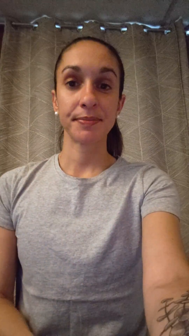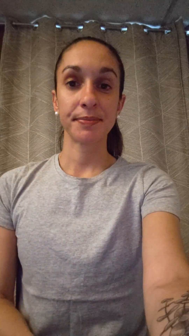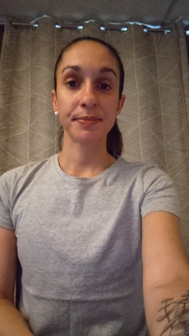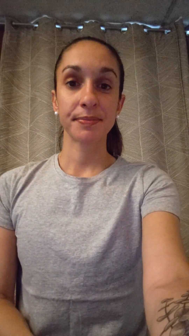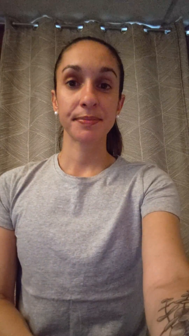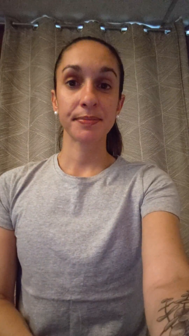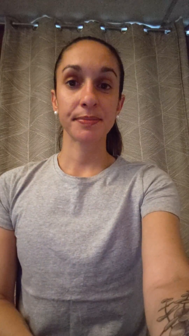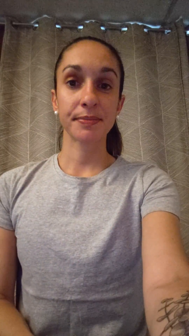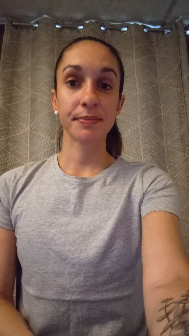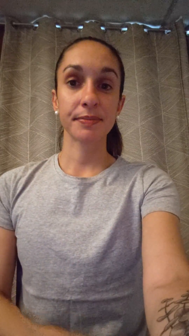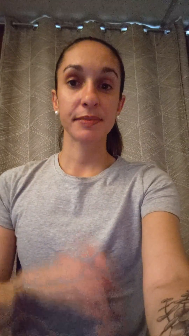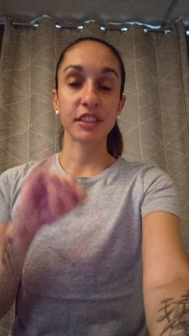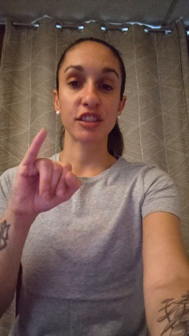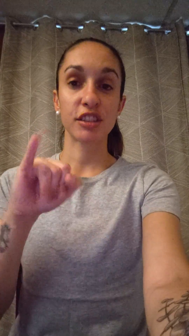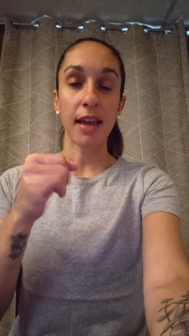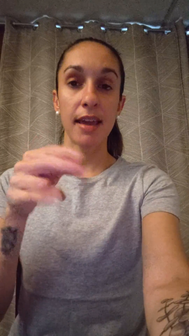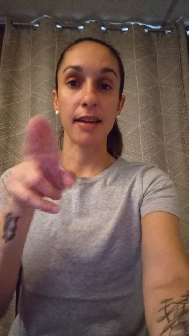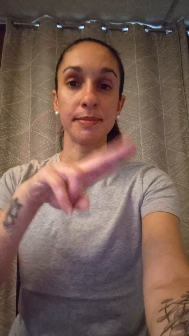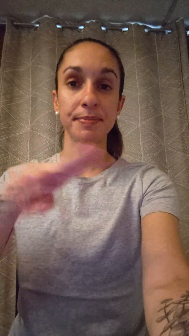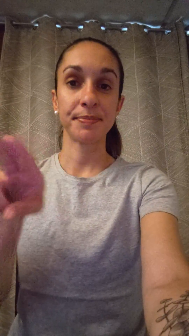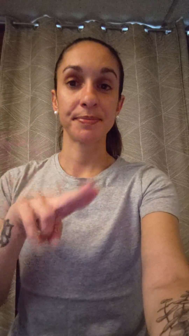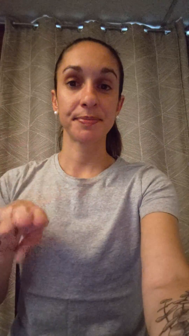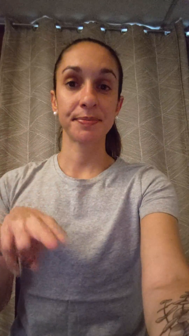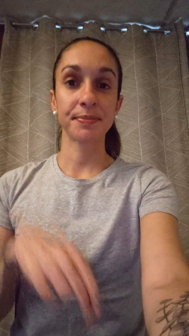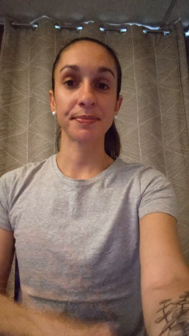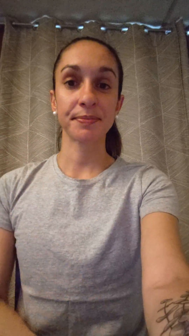jelly